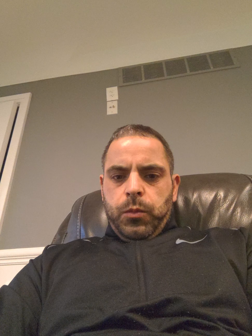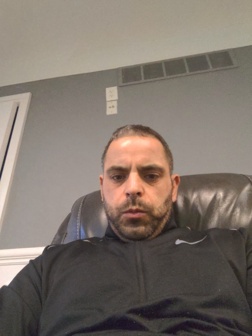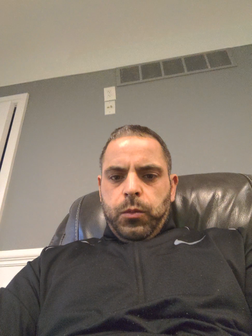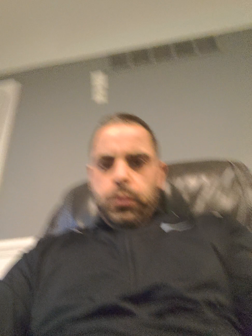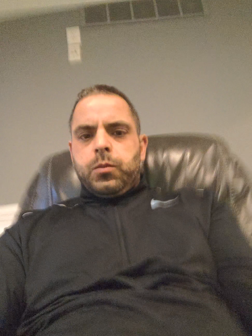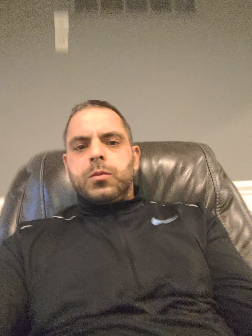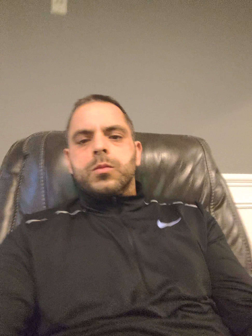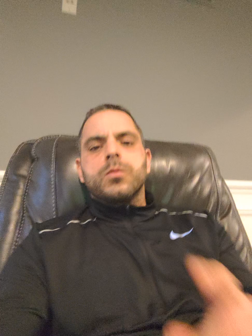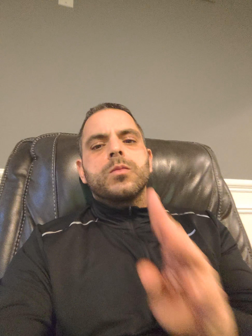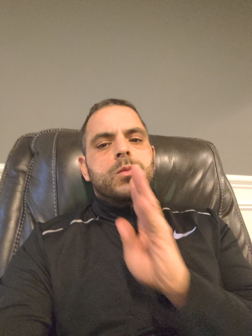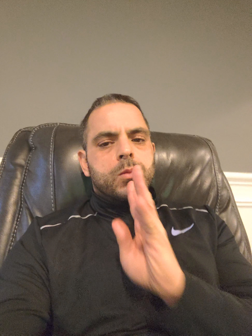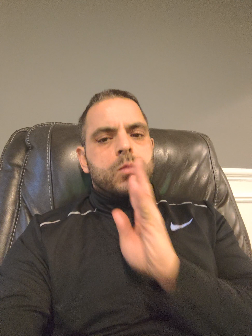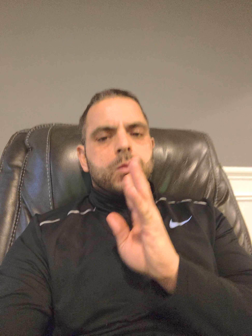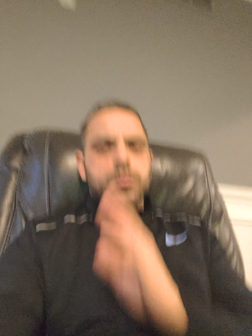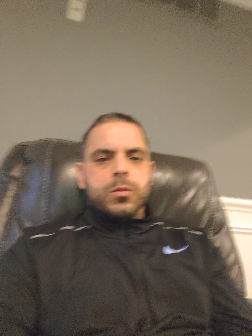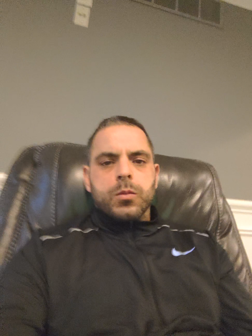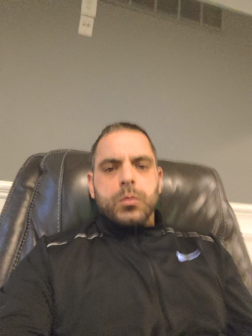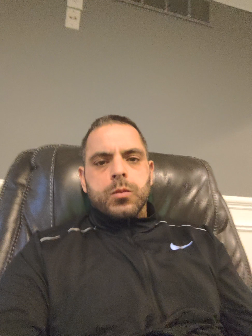talk